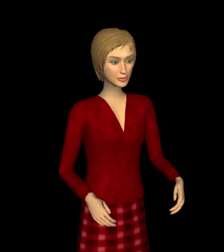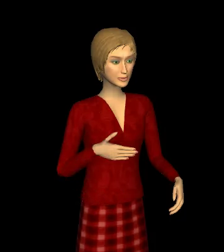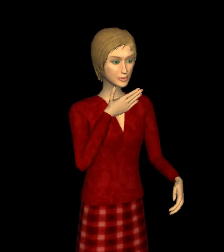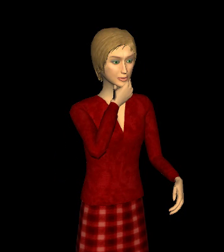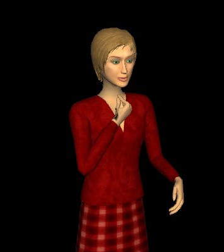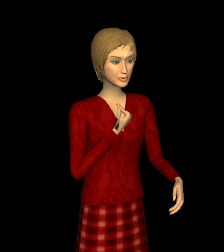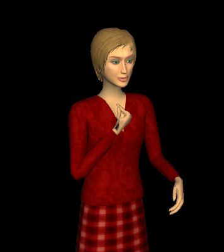جميل